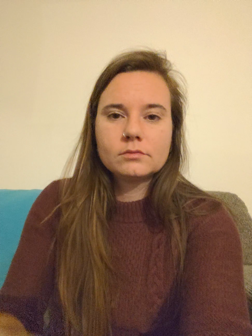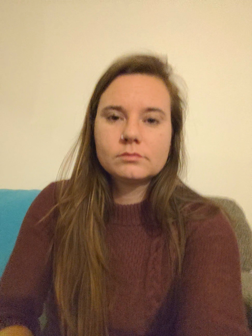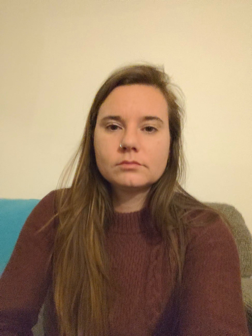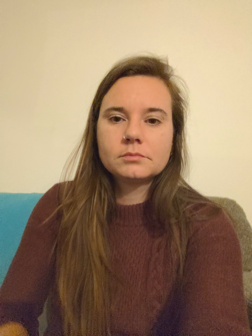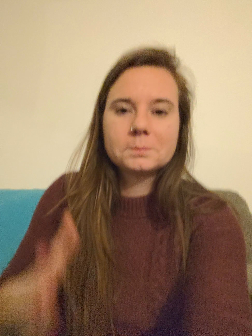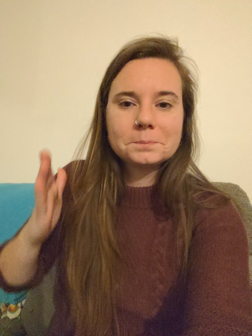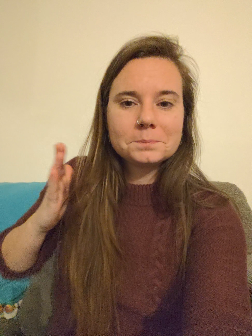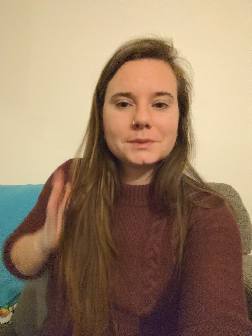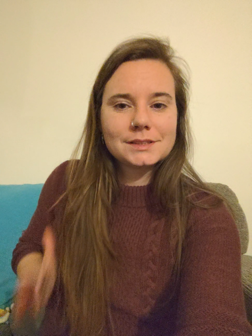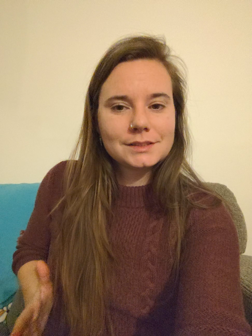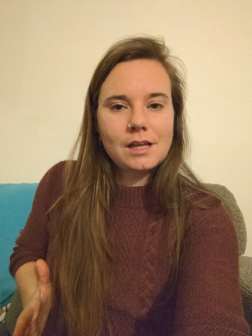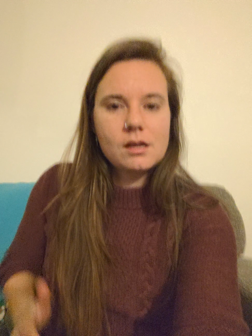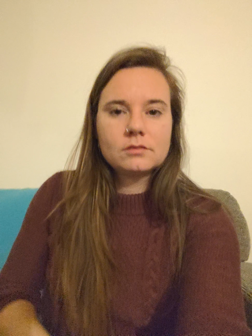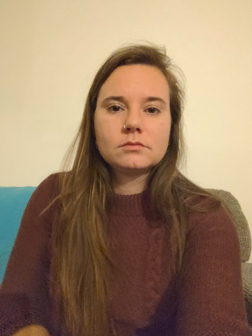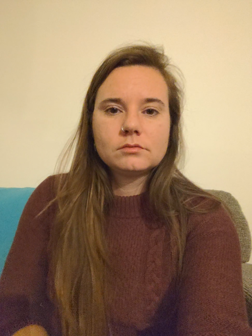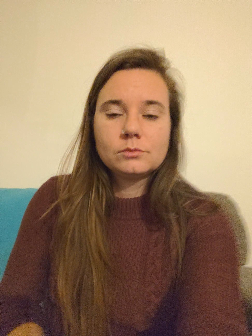beside